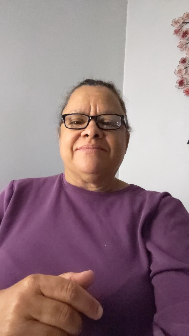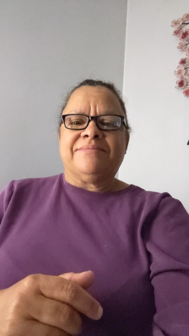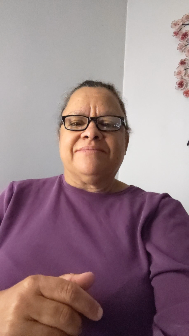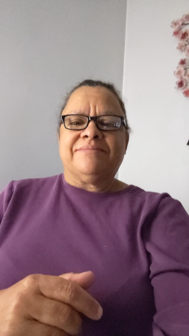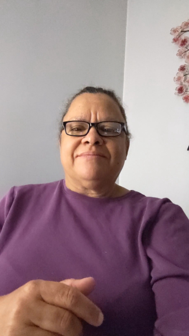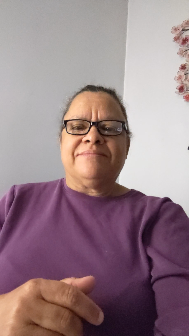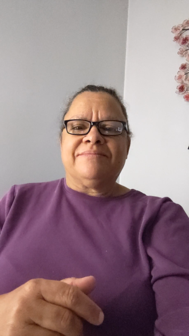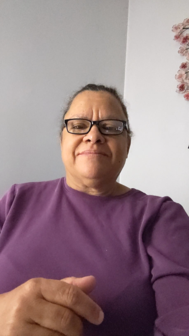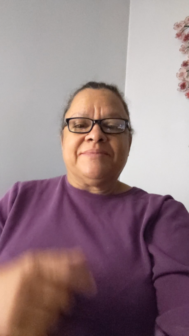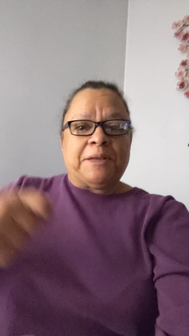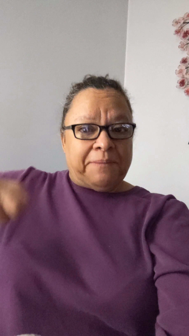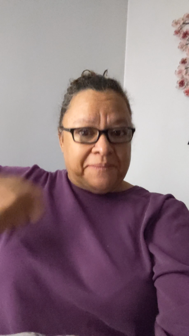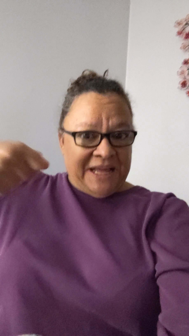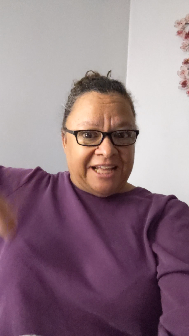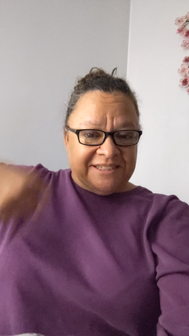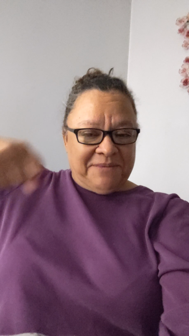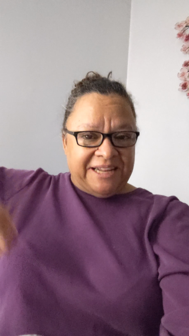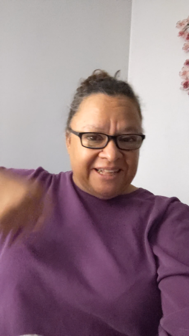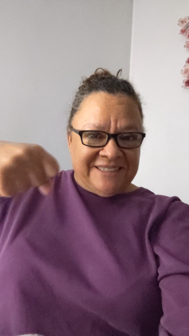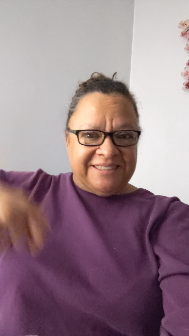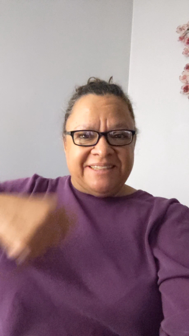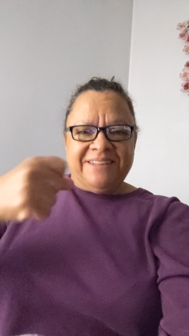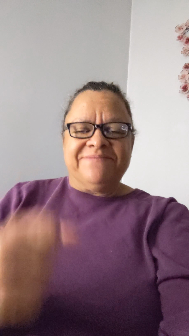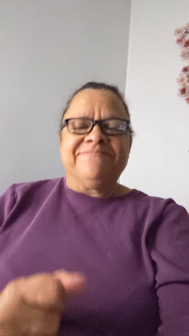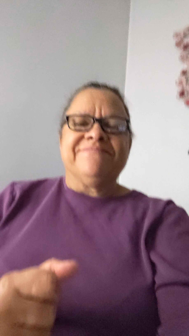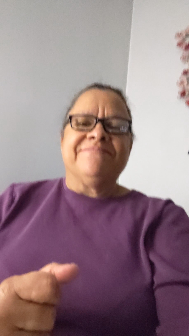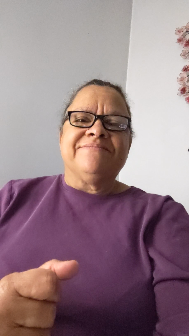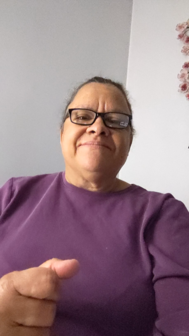bicycle